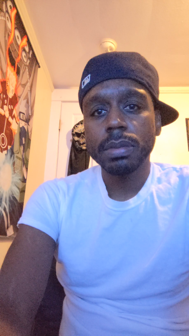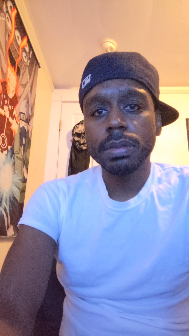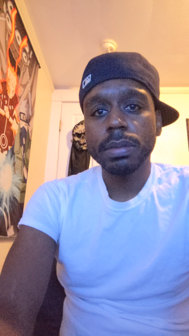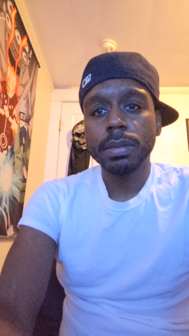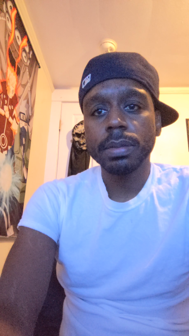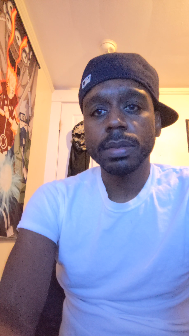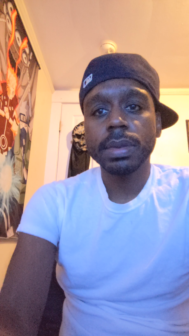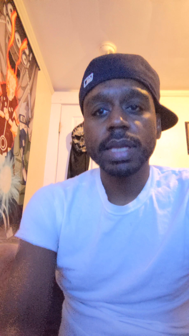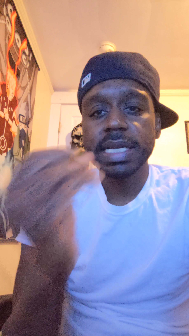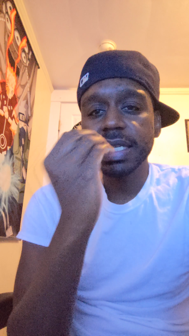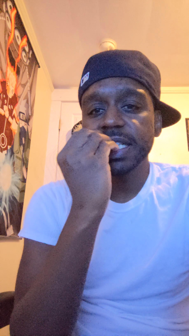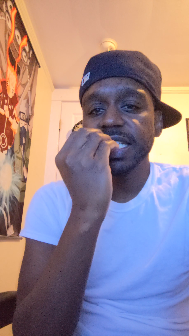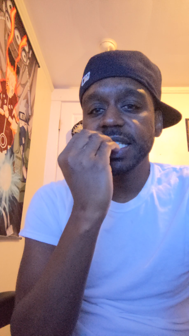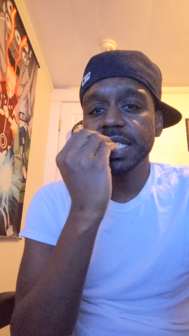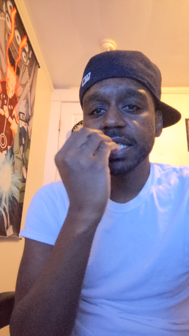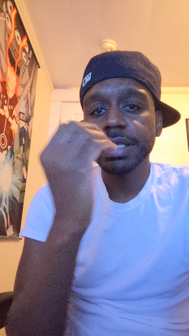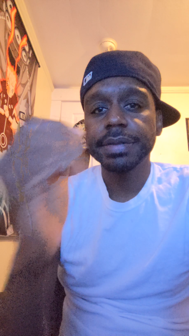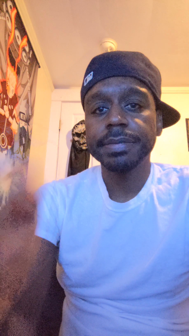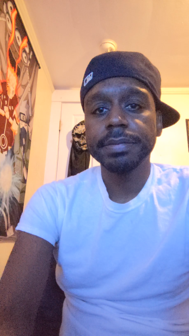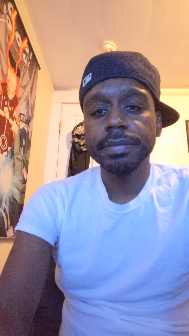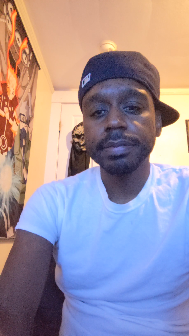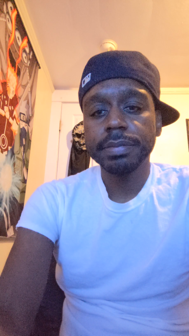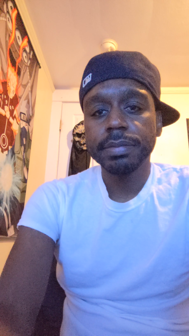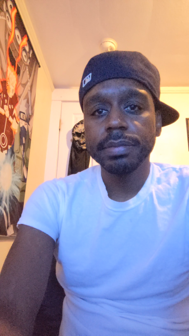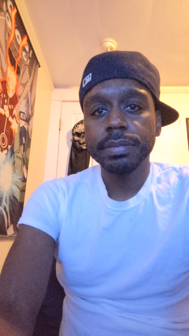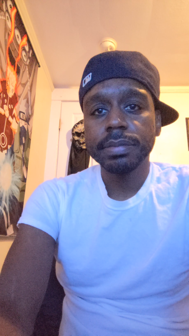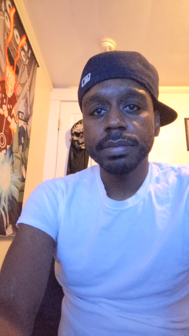eat